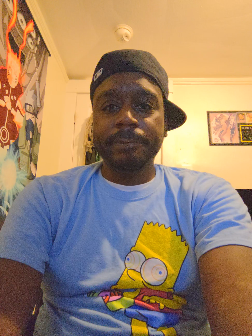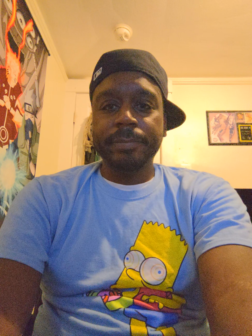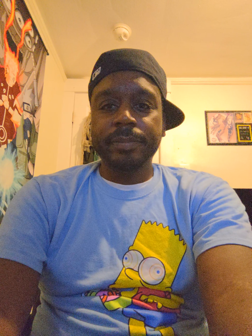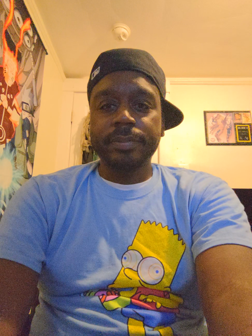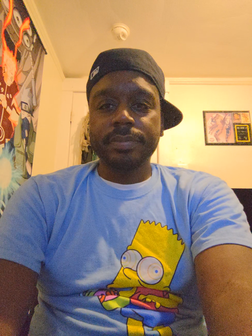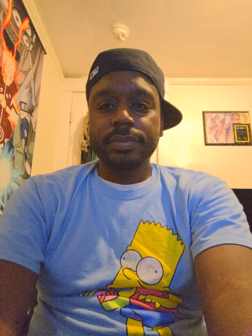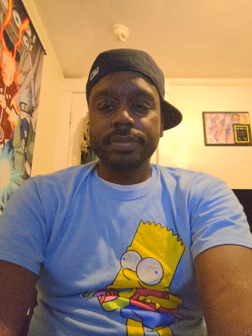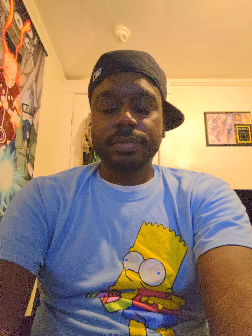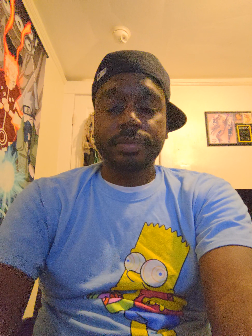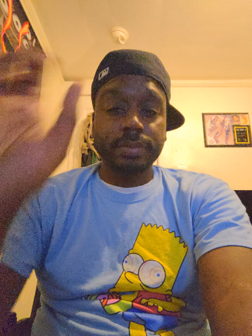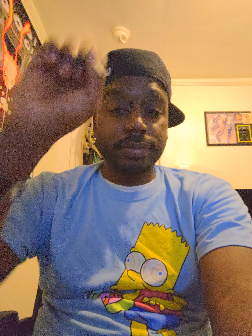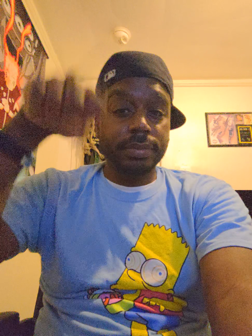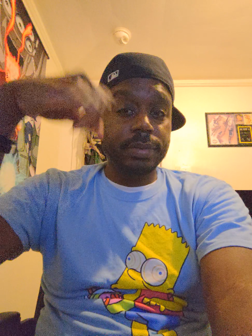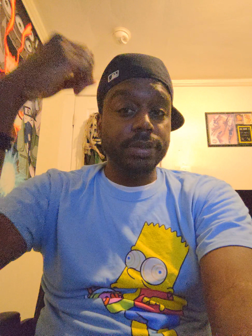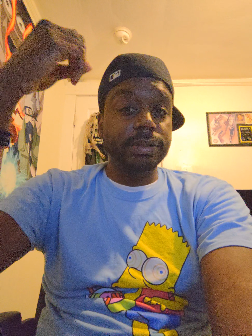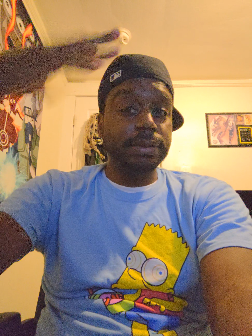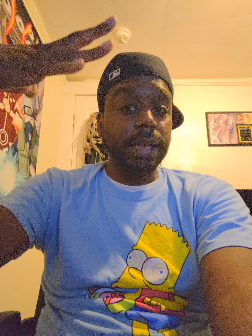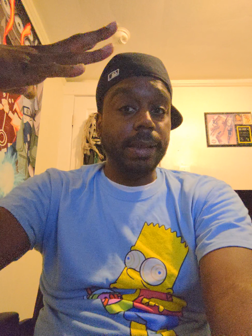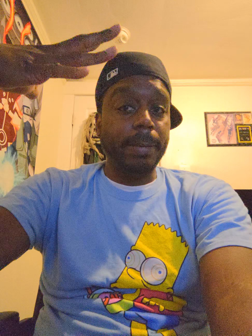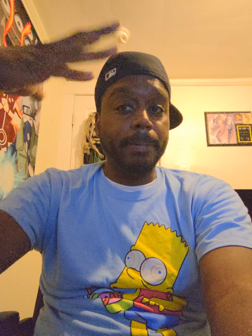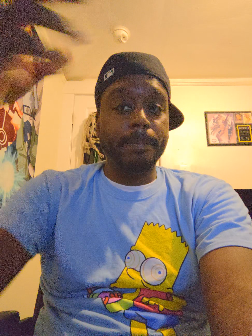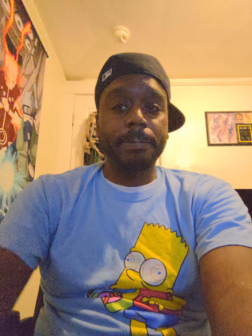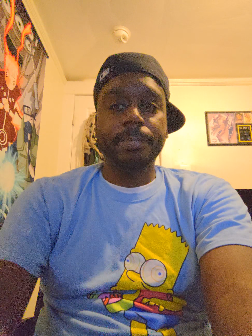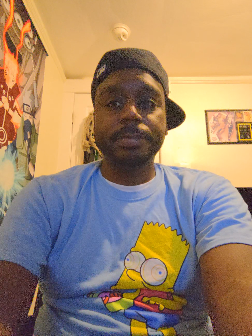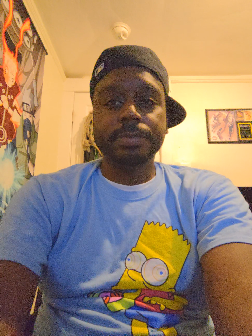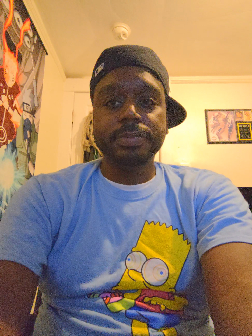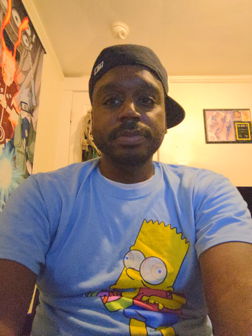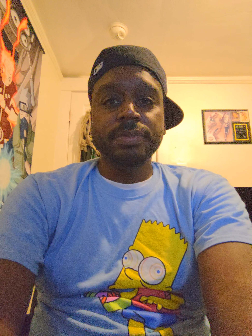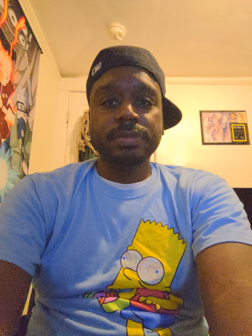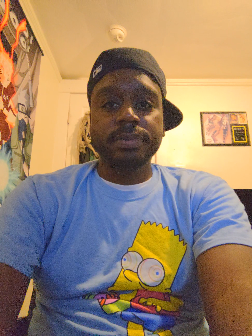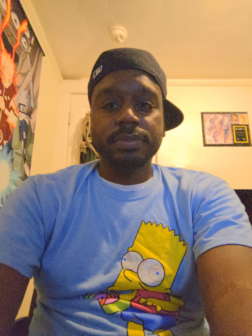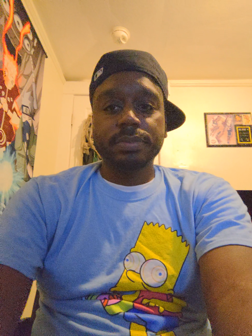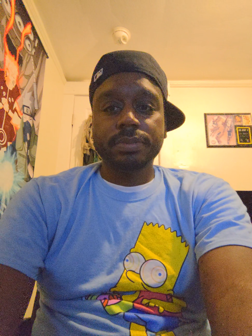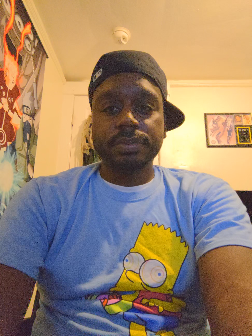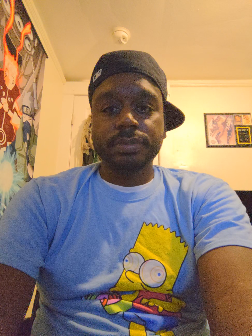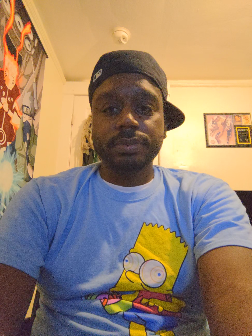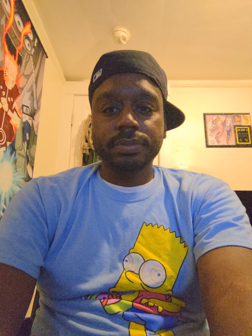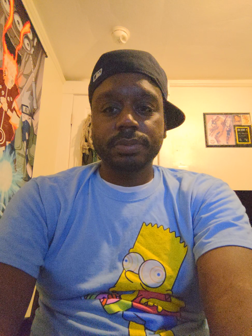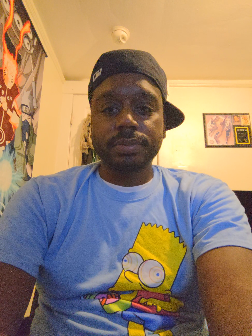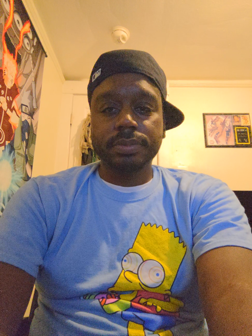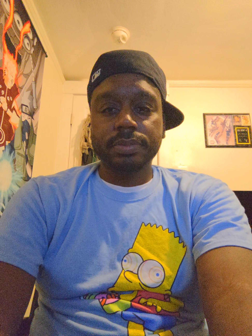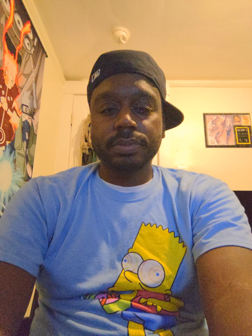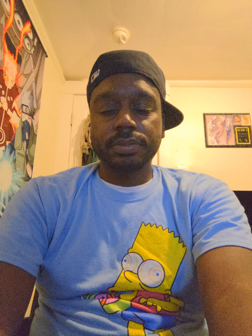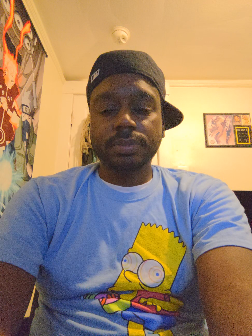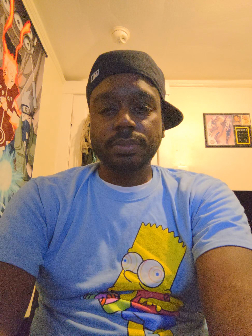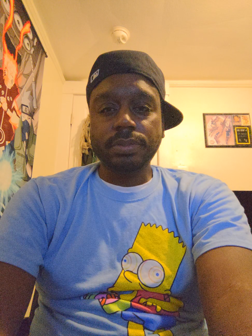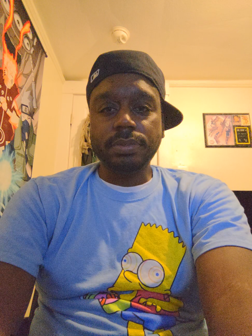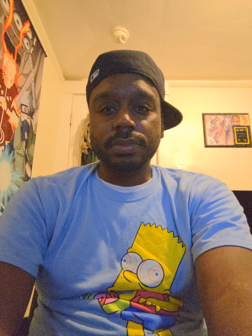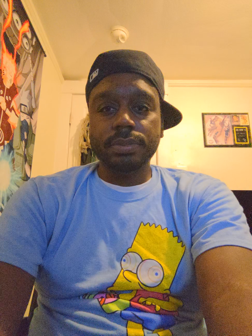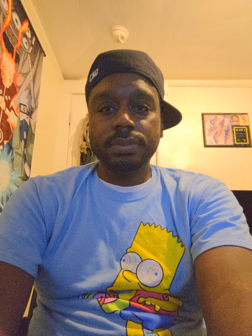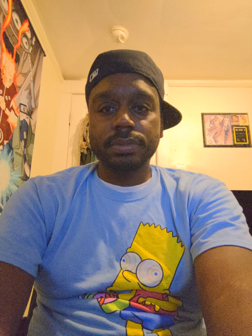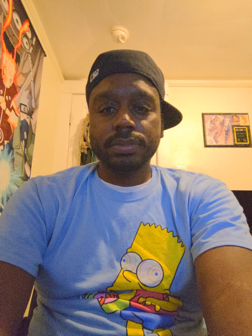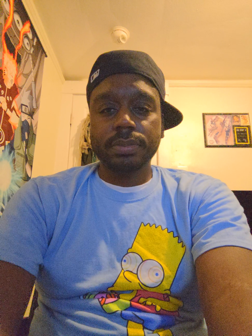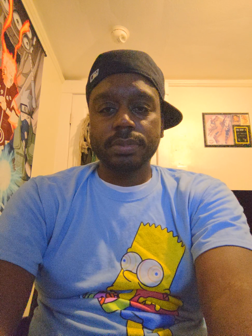sun